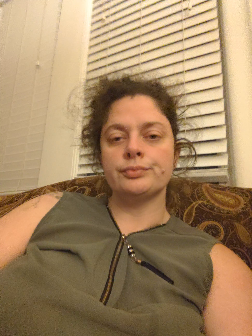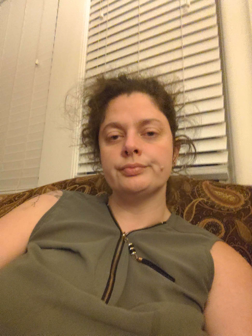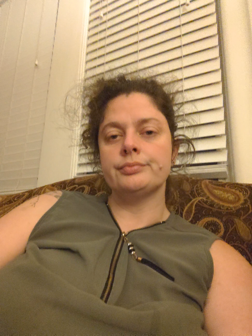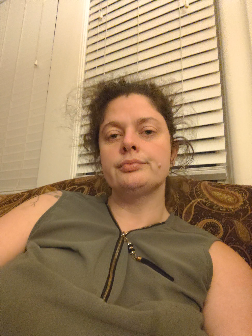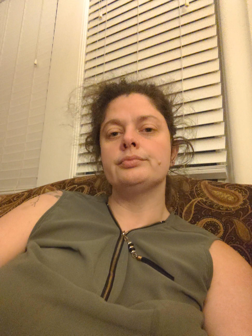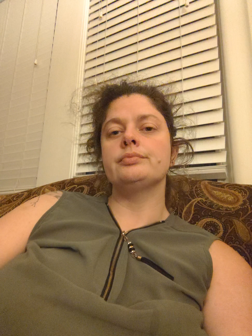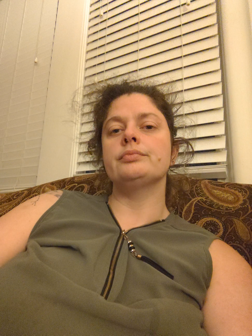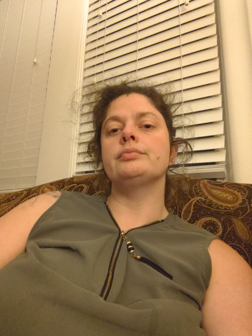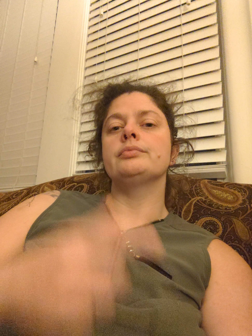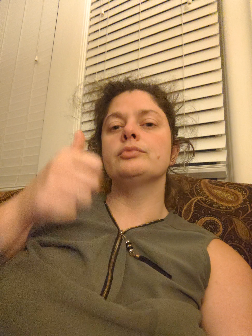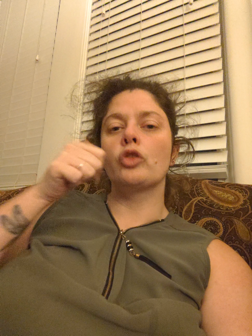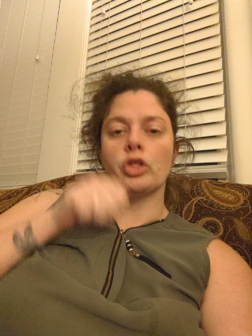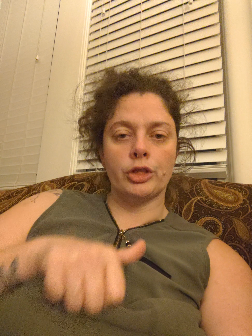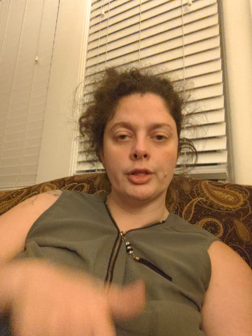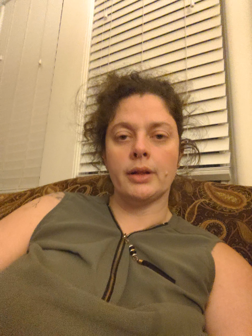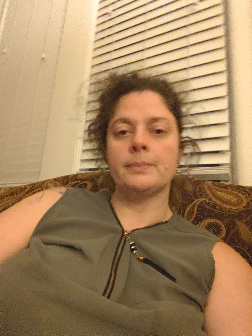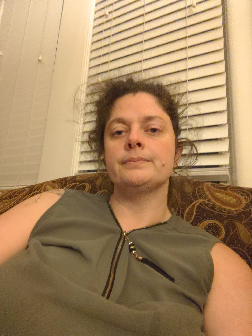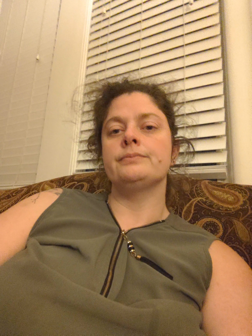girl